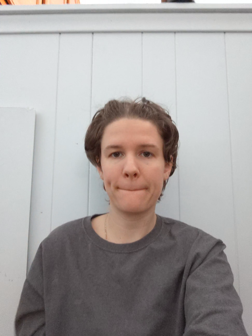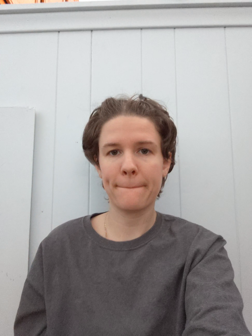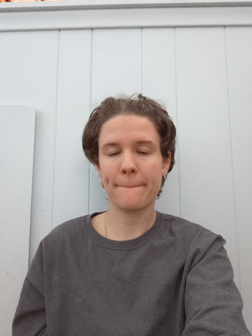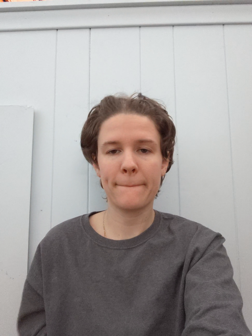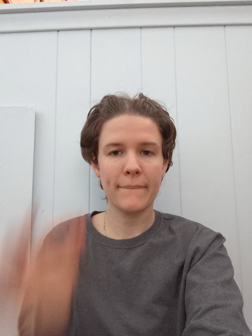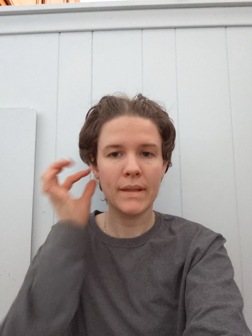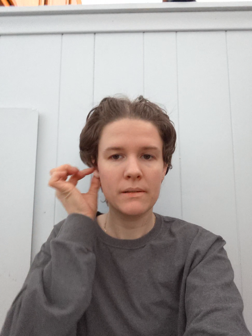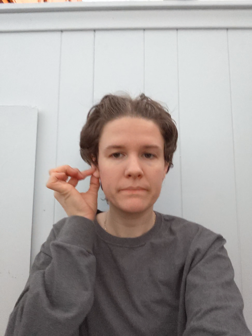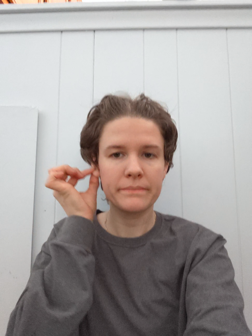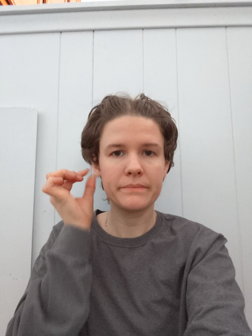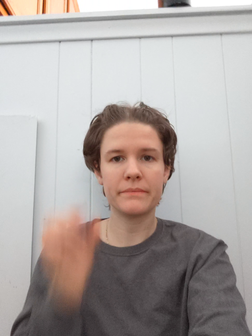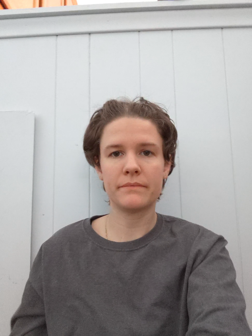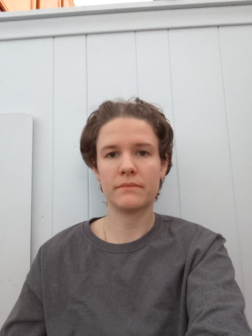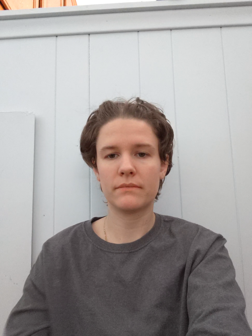ear